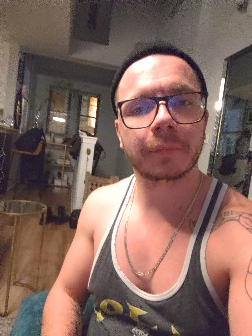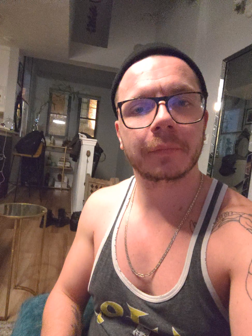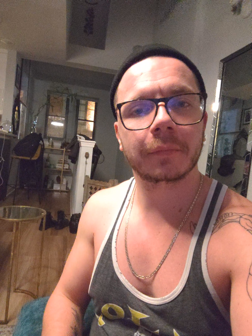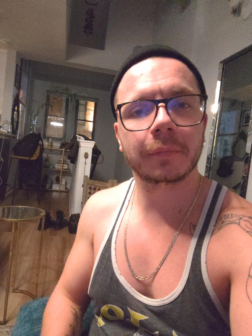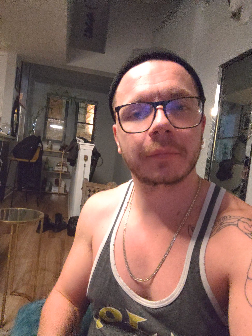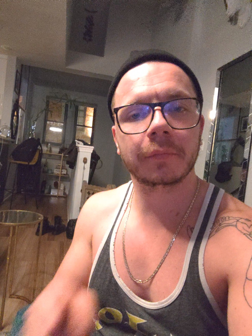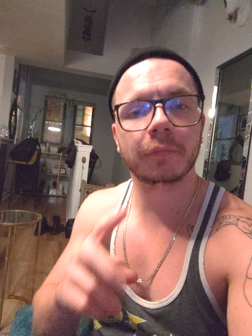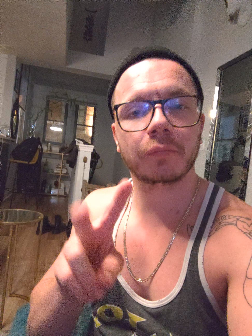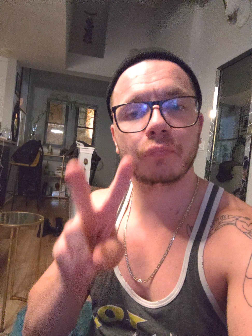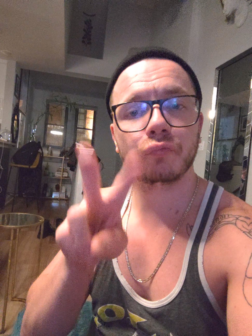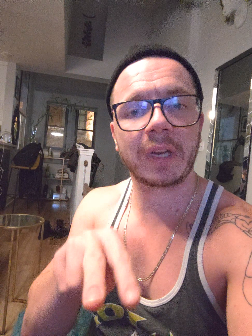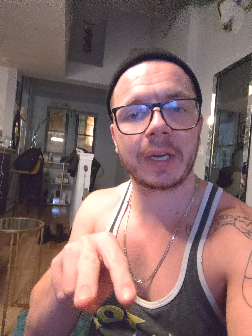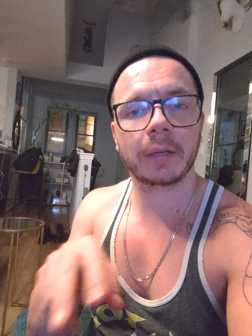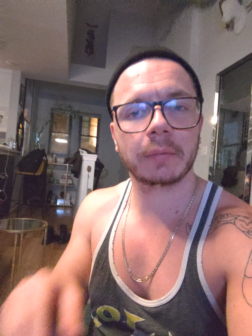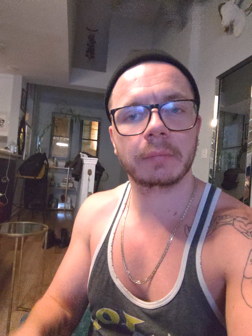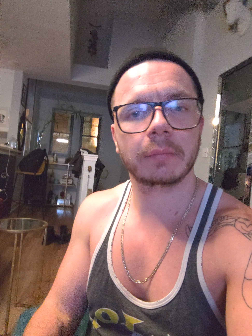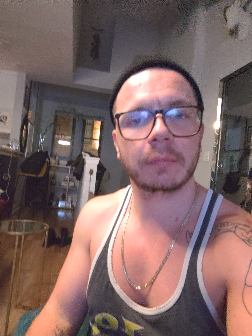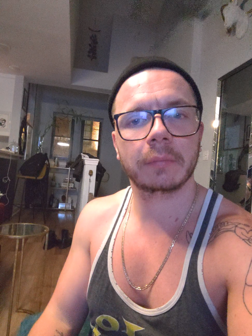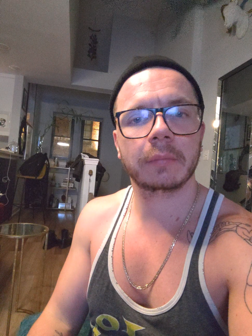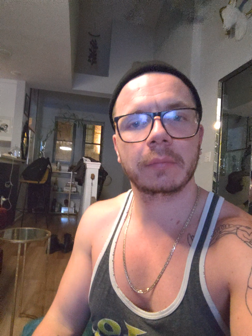read